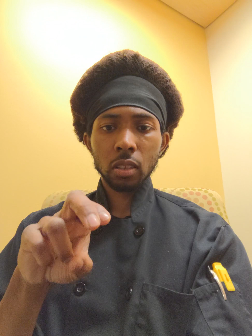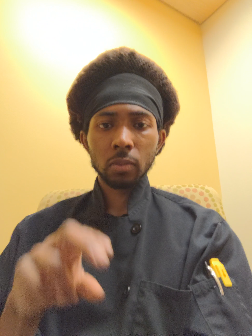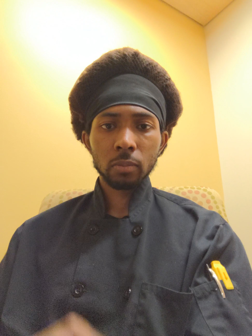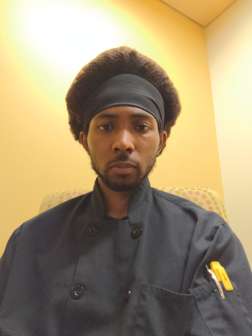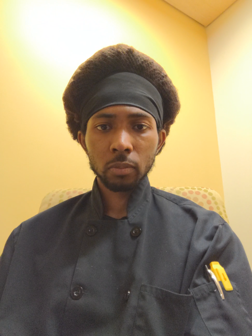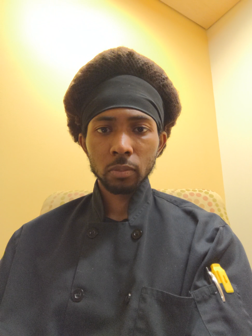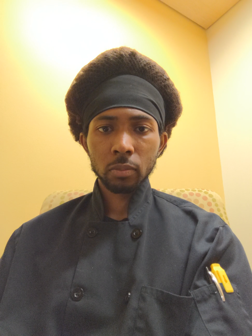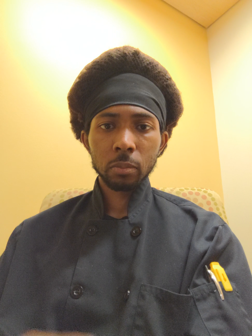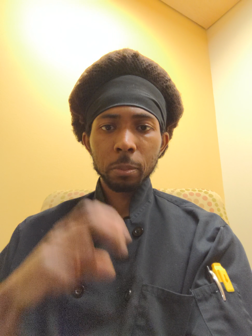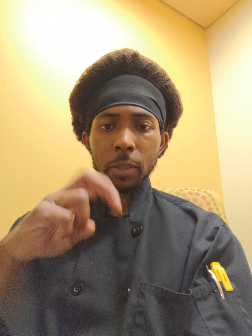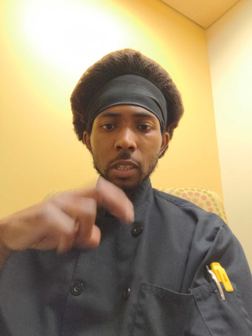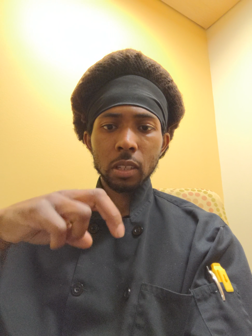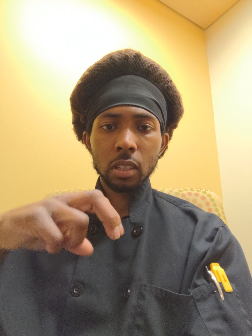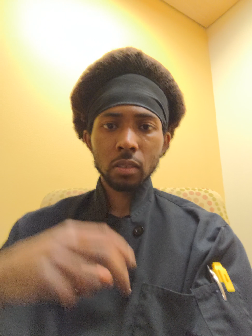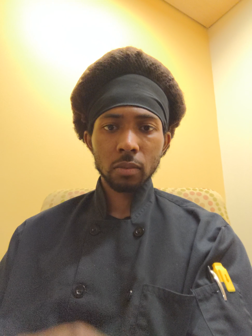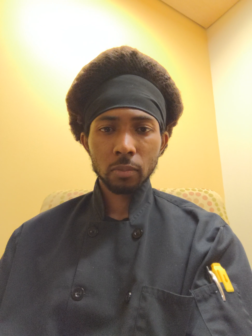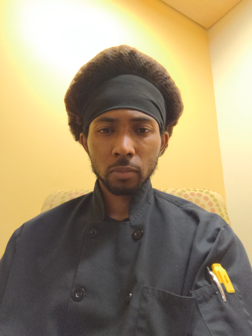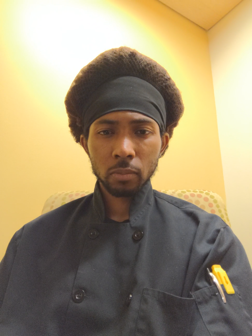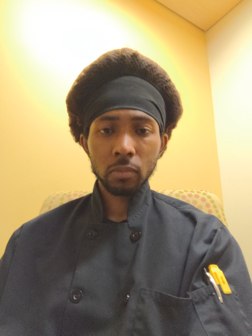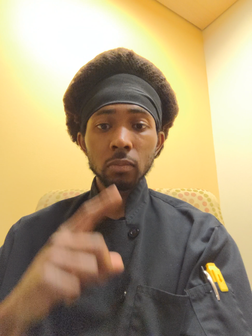potato